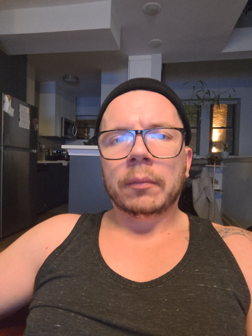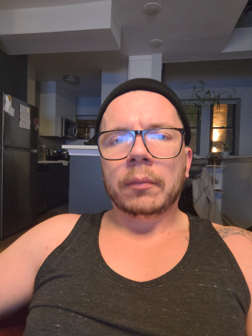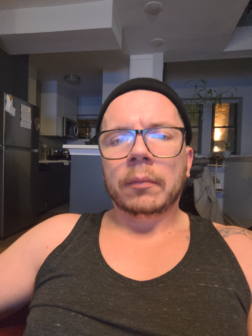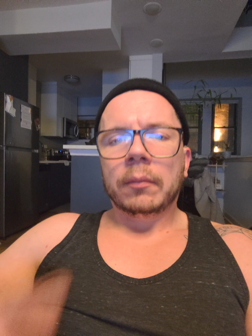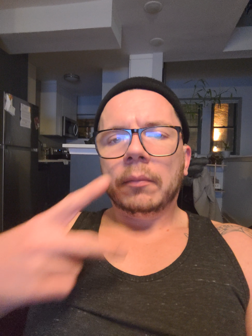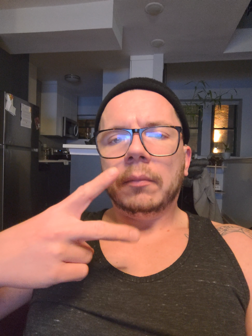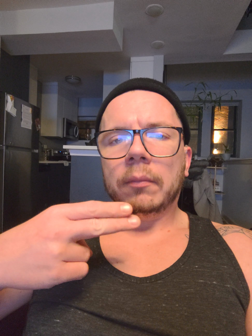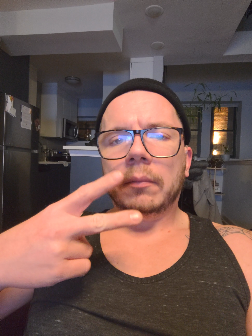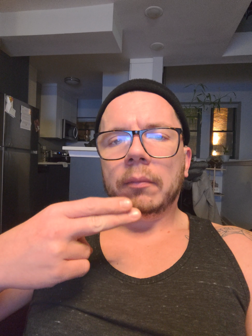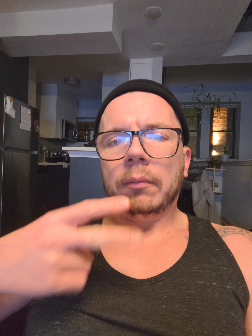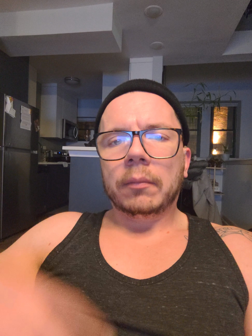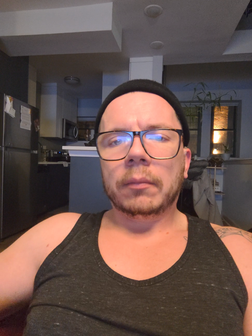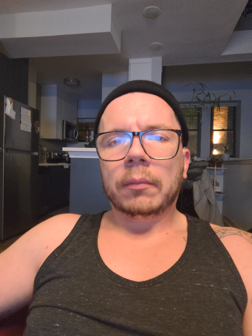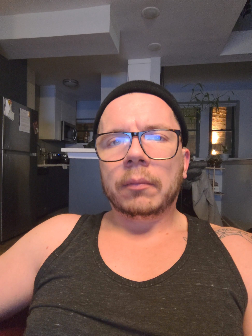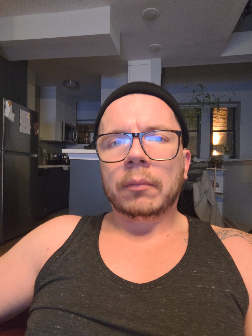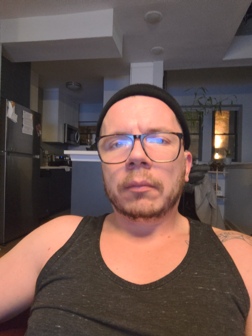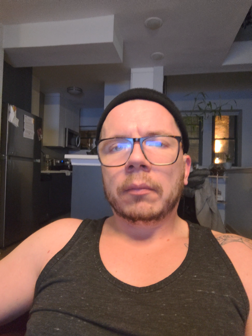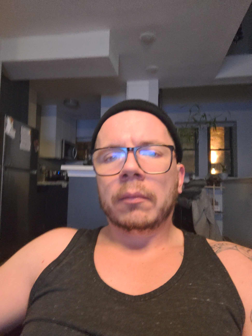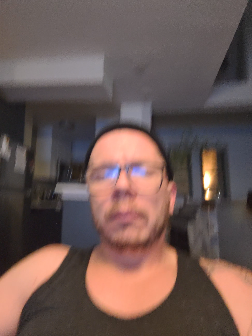scissors